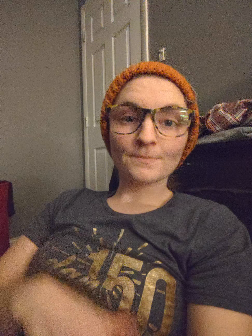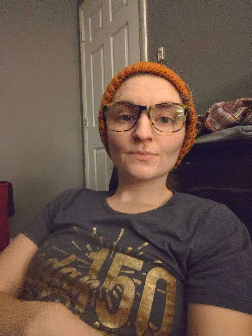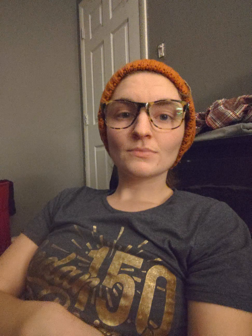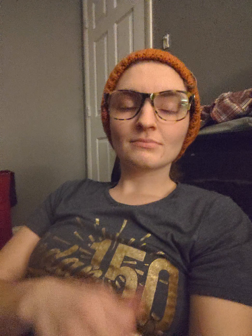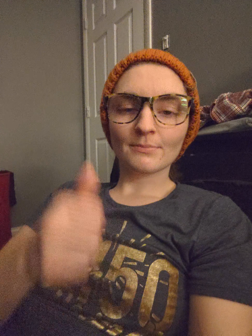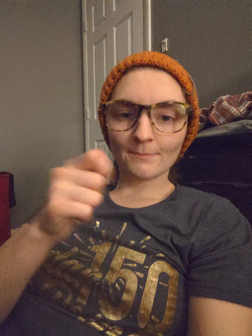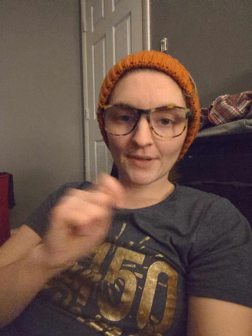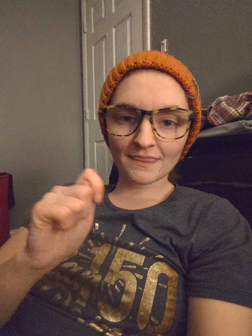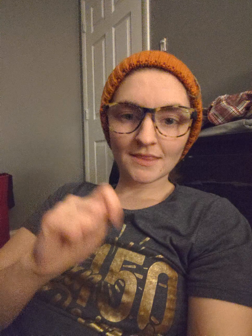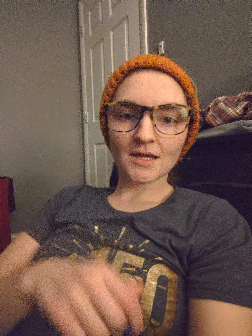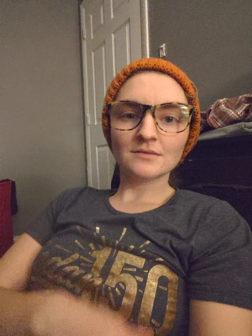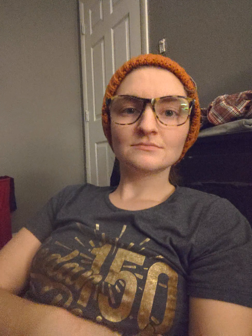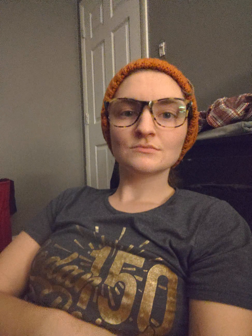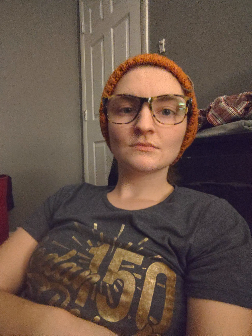potty